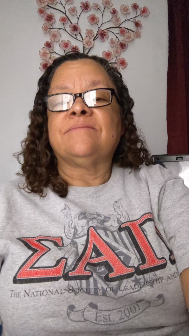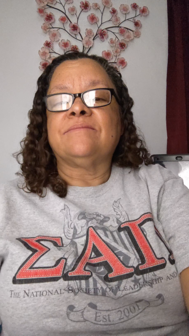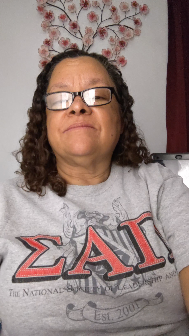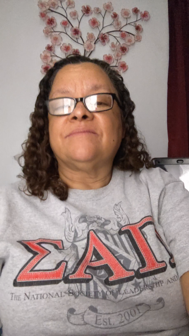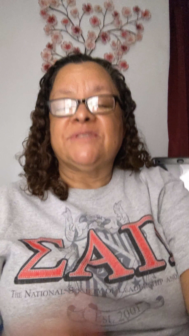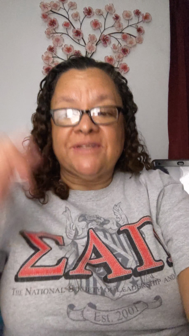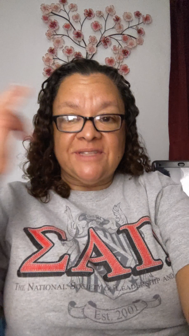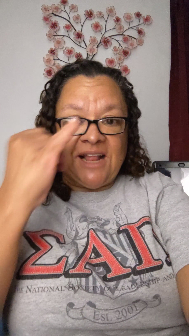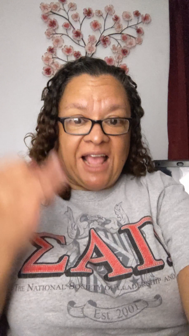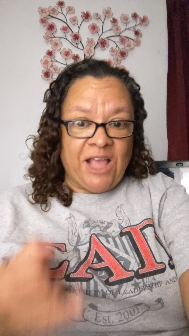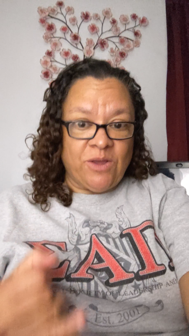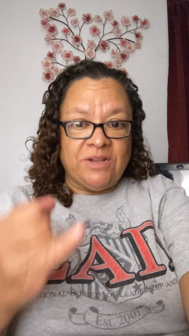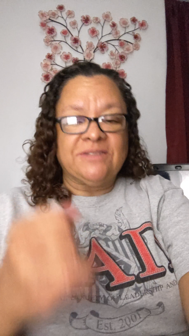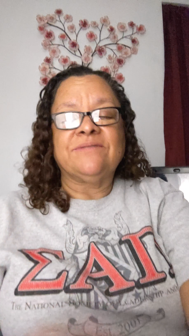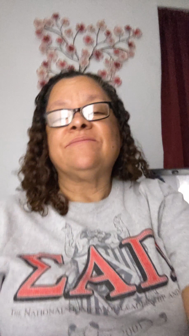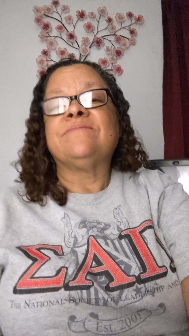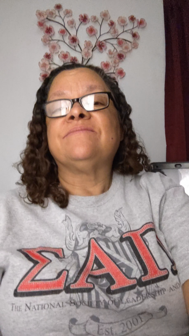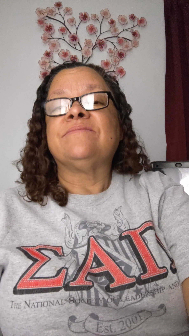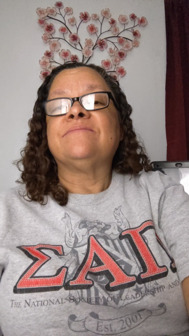draw